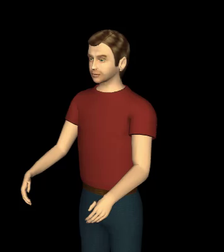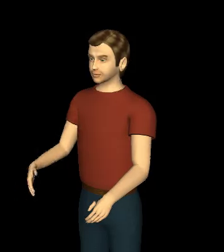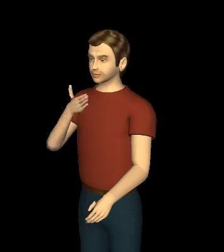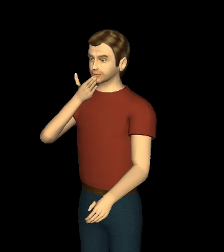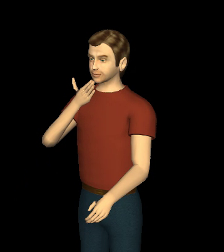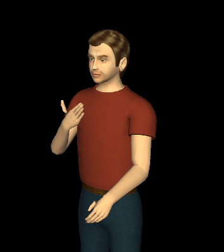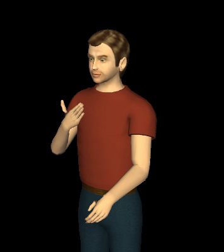يشكر